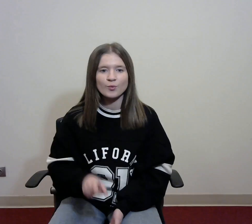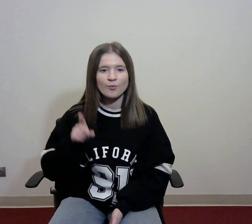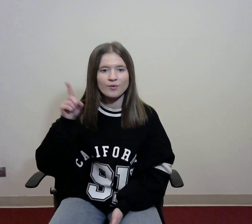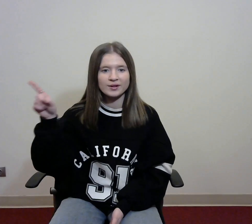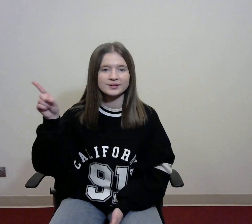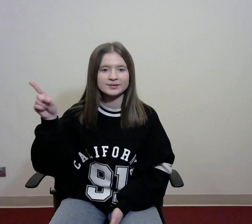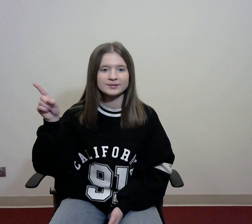onun